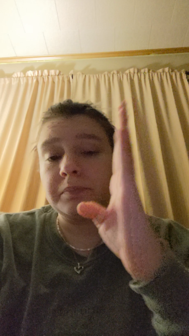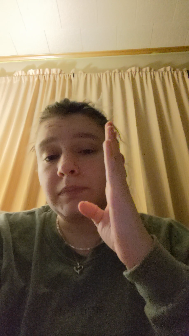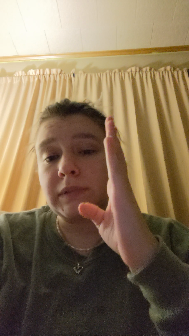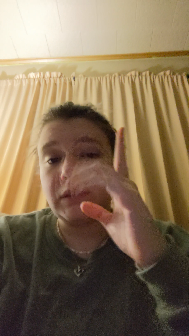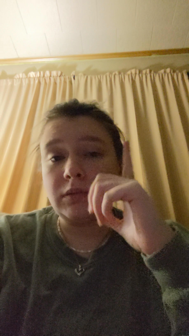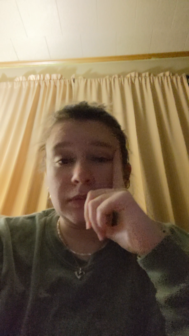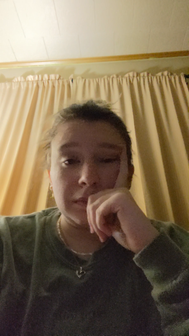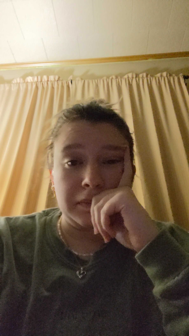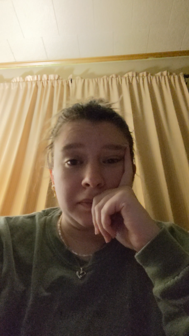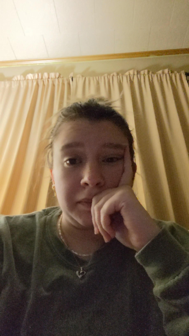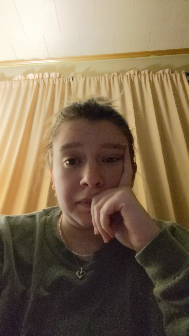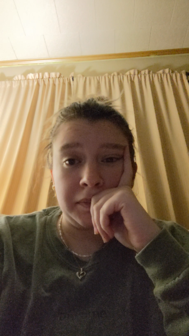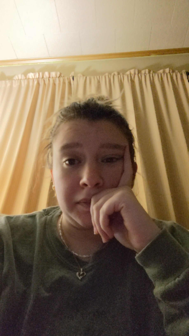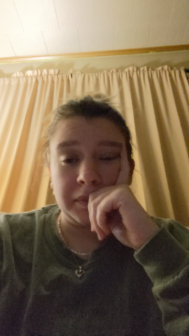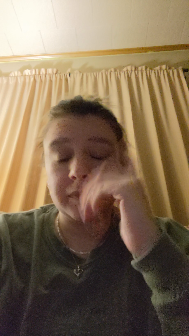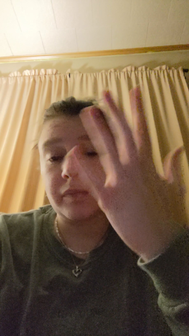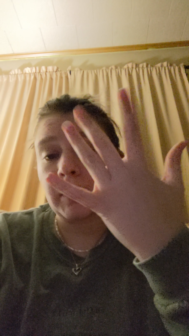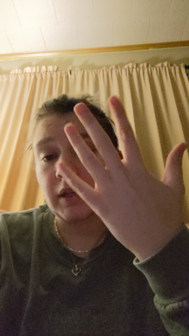hand